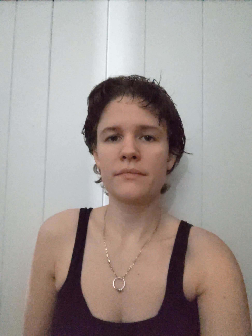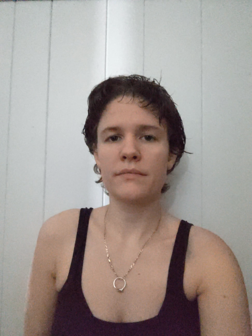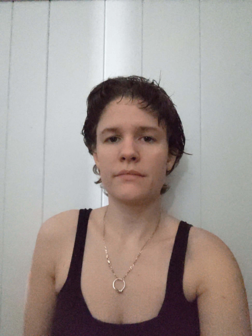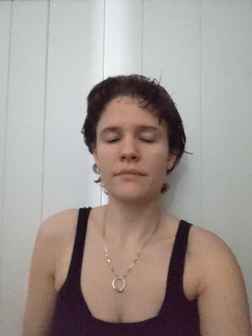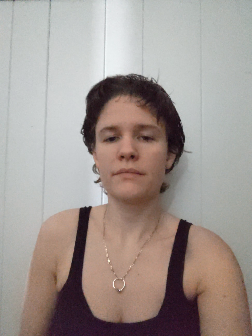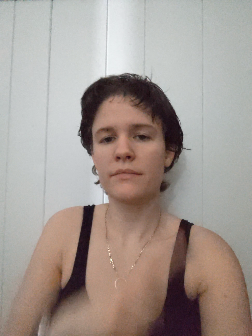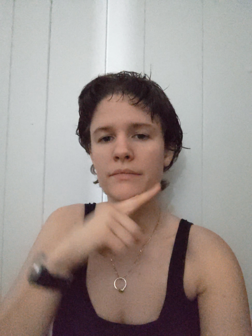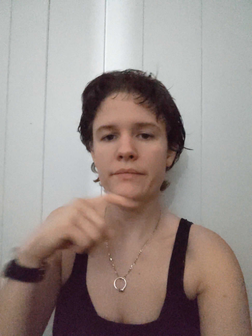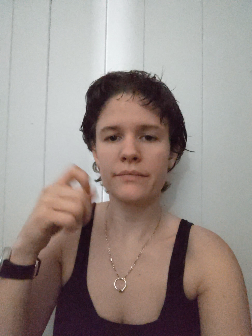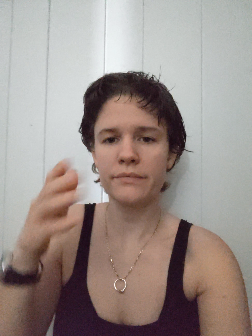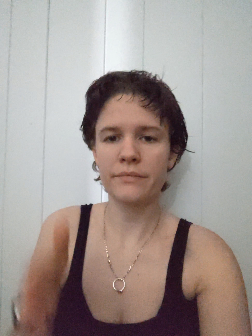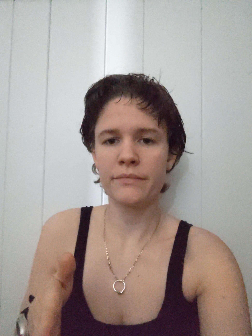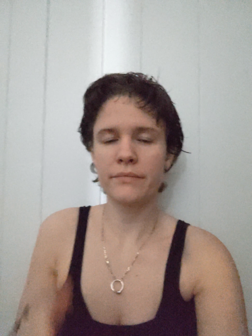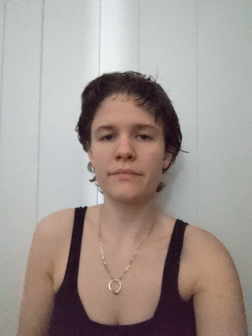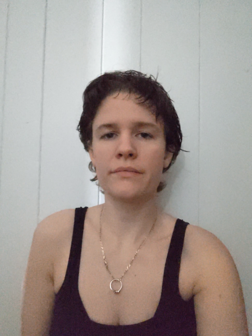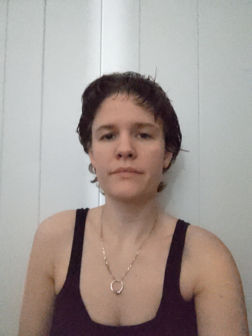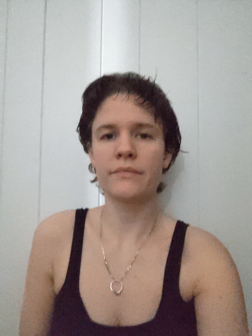dryer